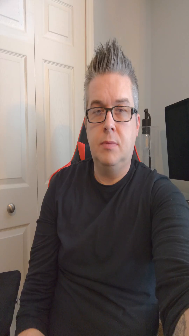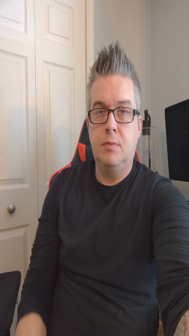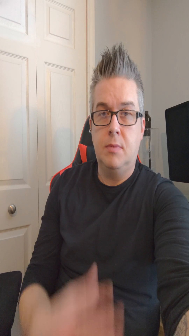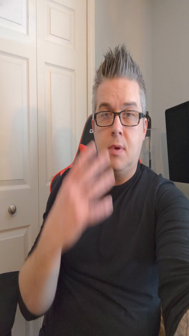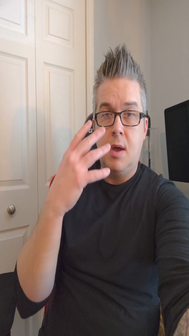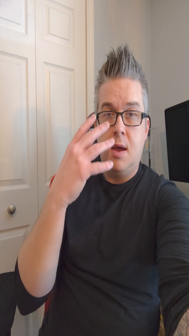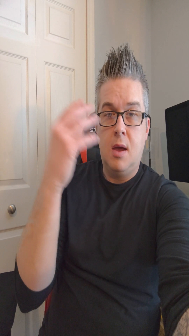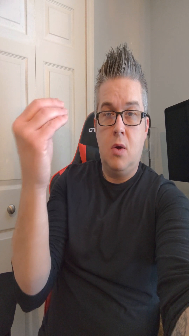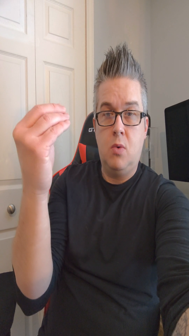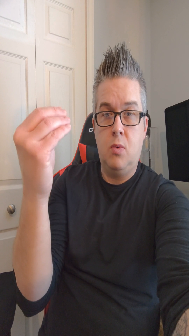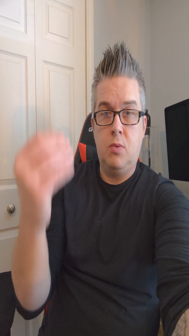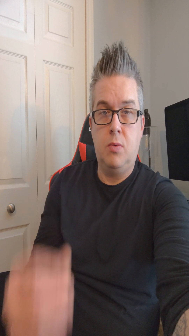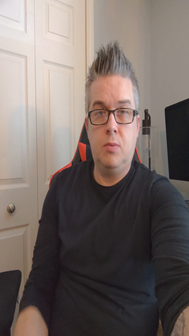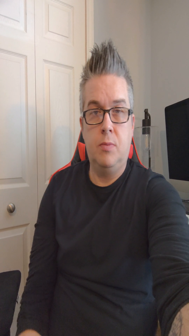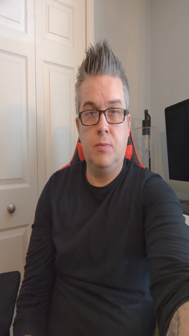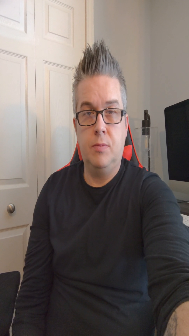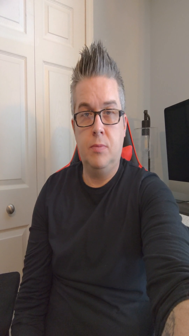go